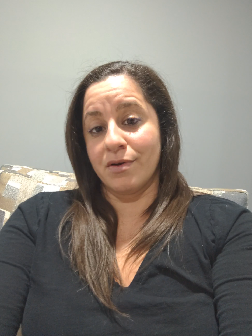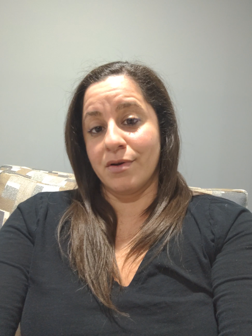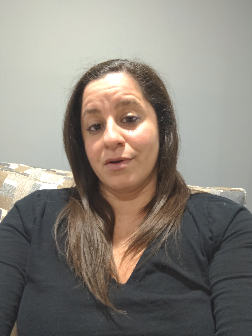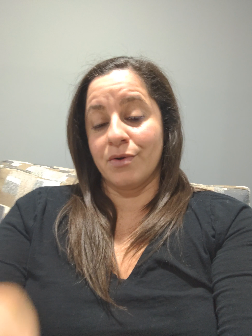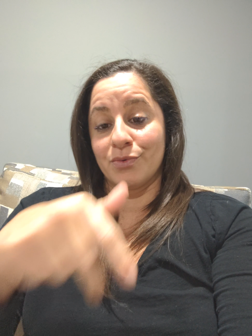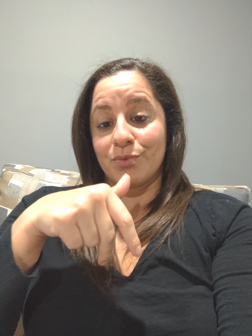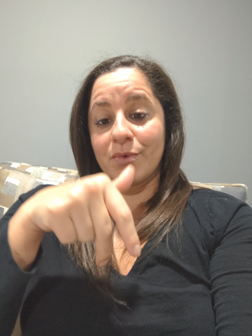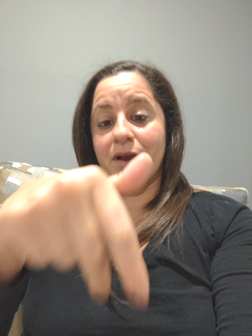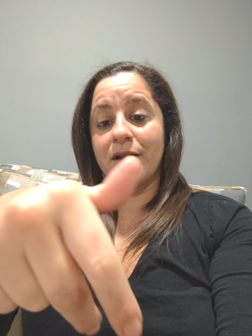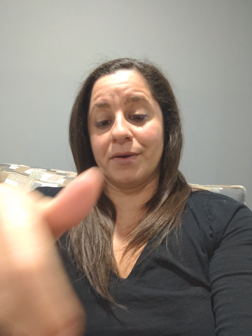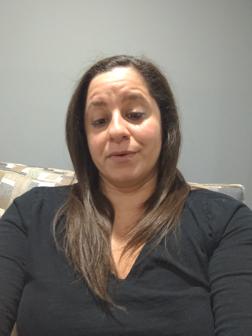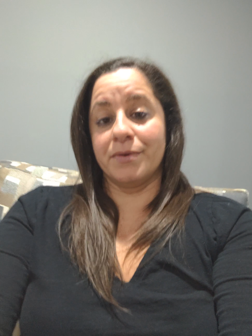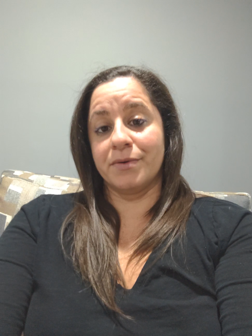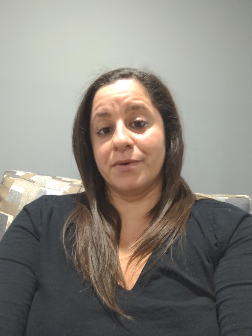ride